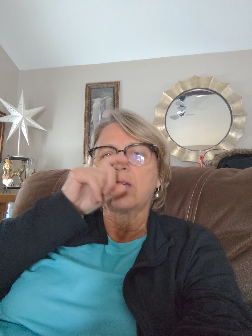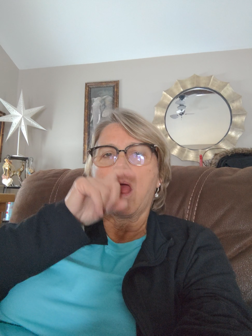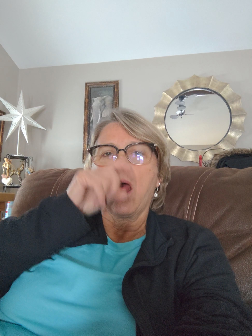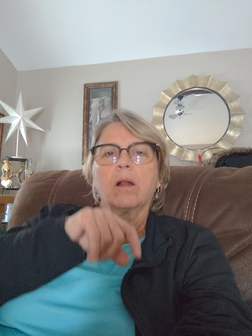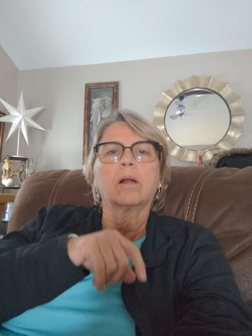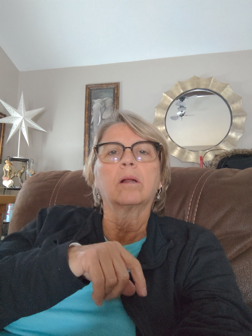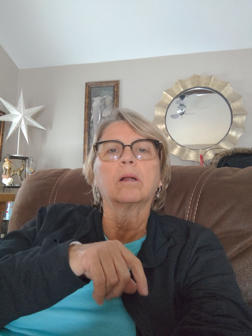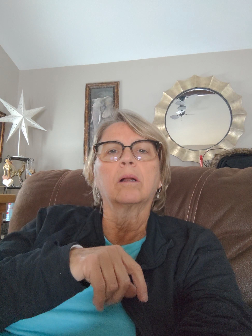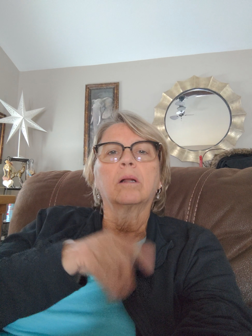doll